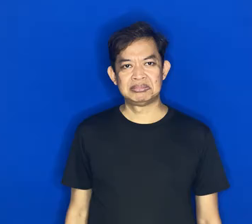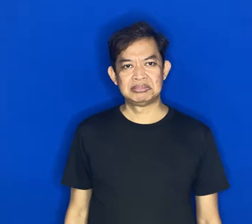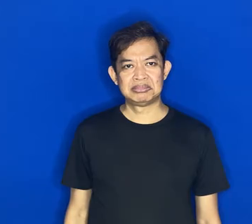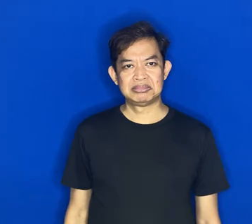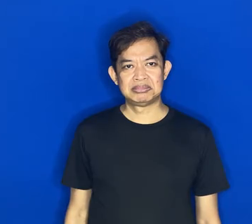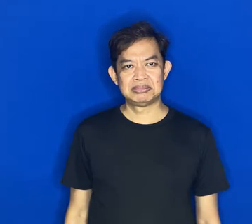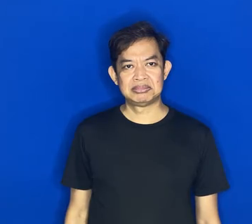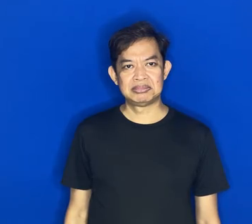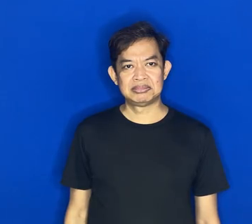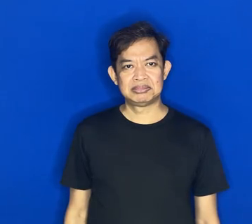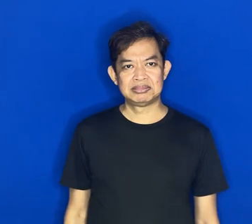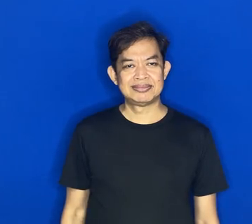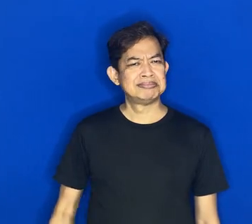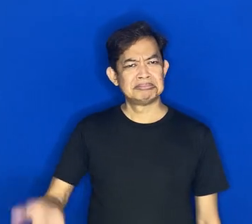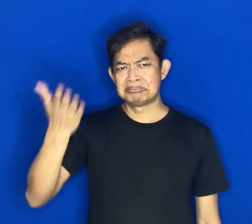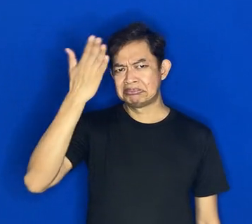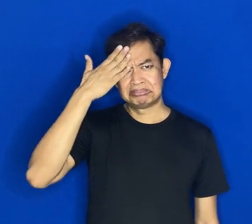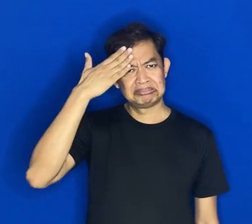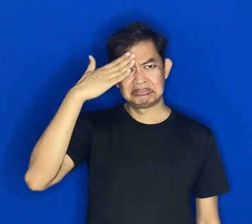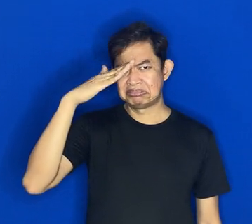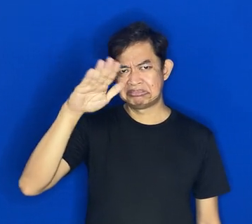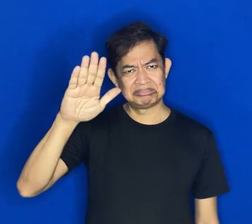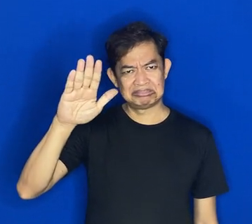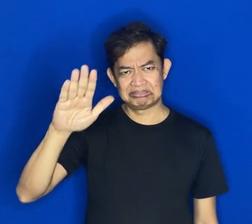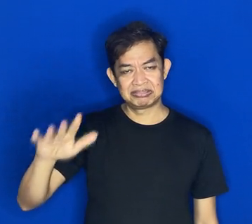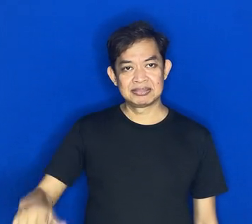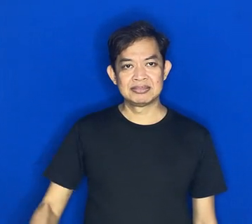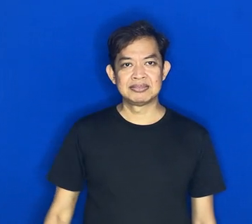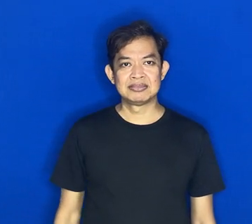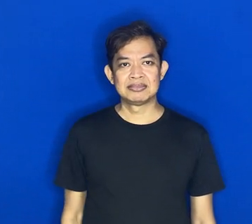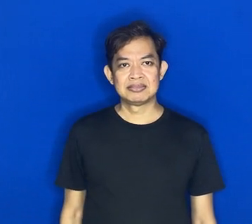don’t know